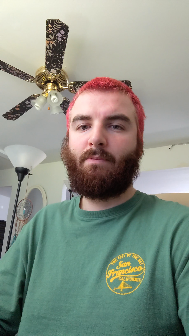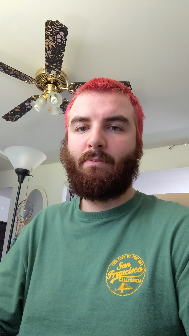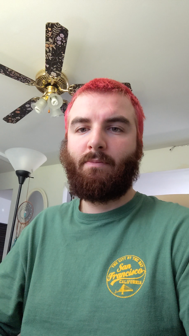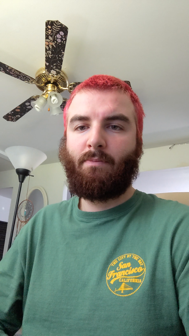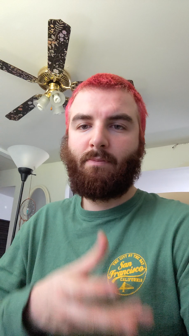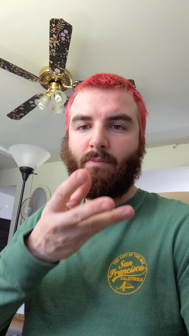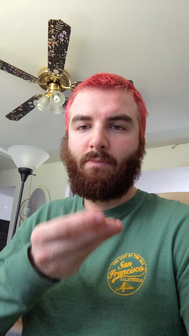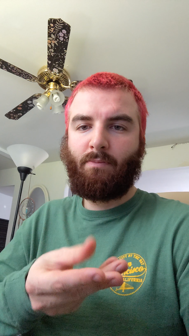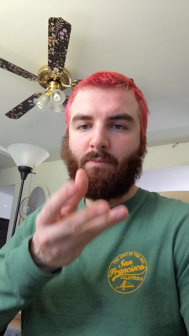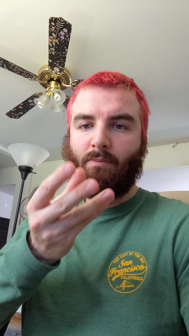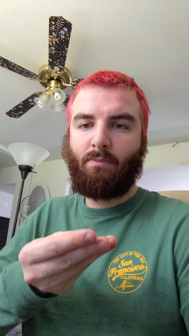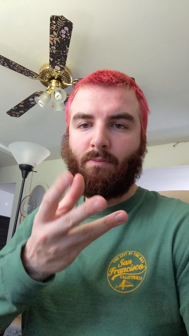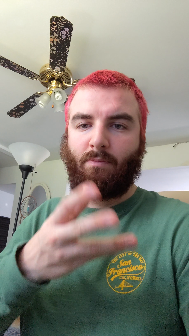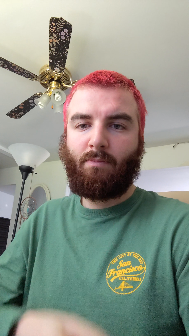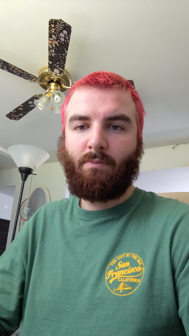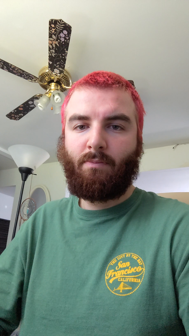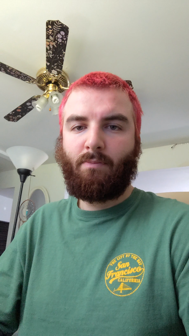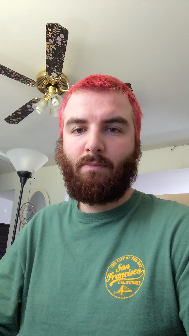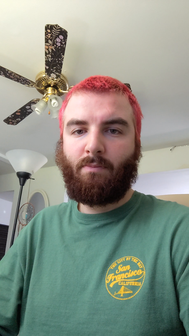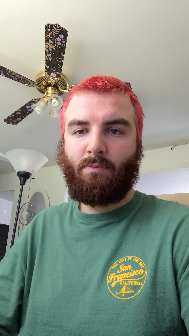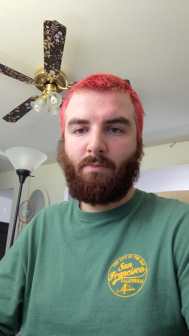gentle